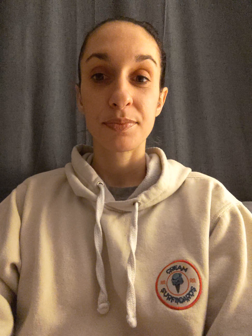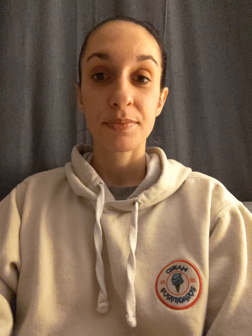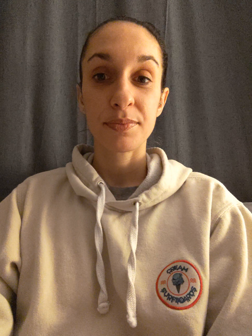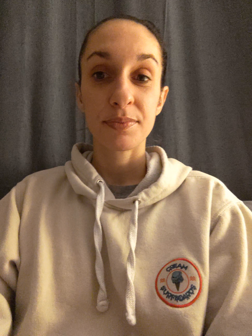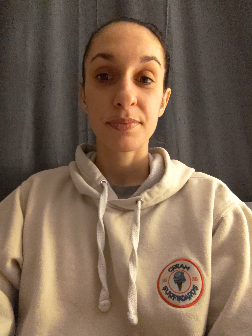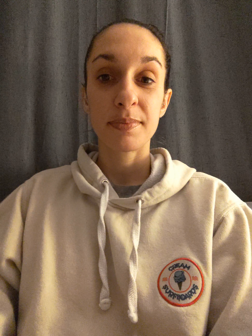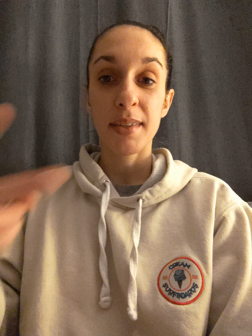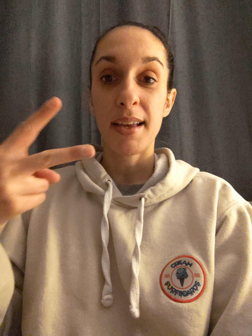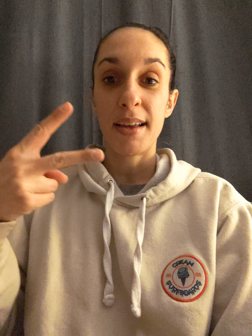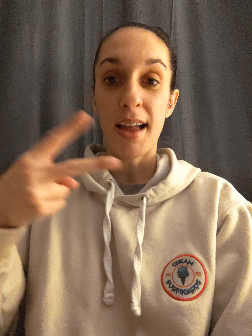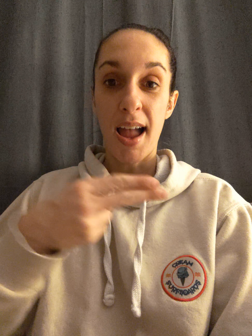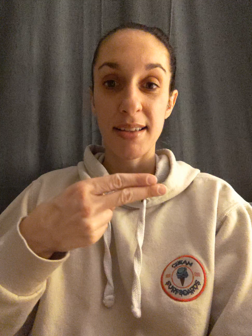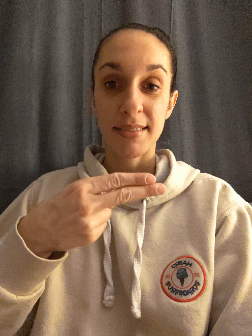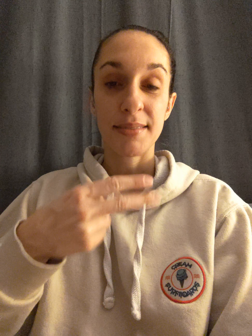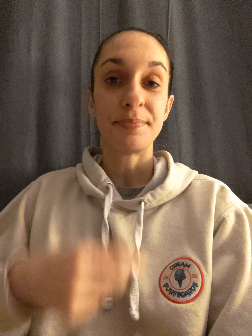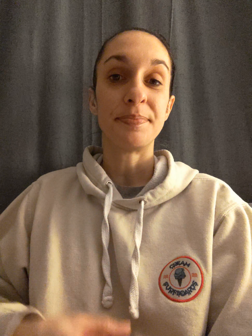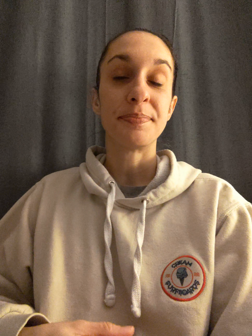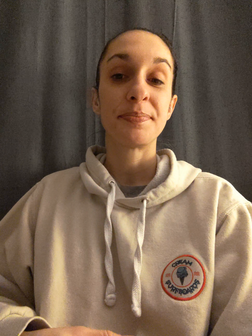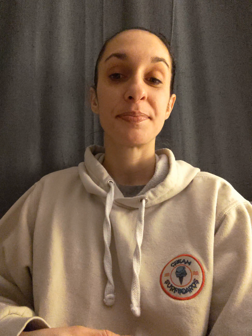cut